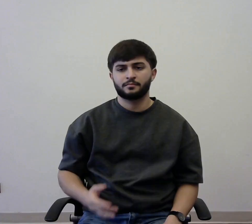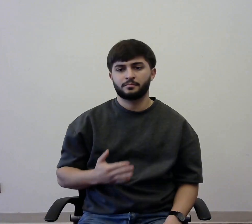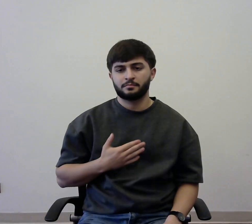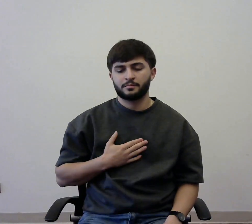mən